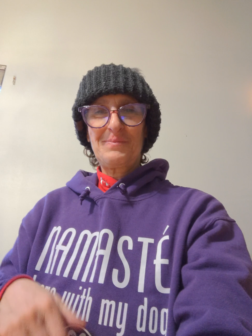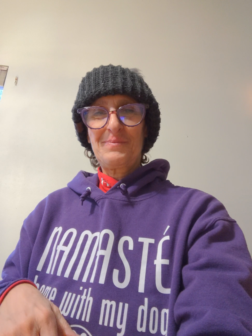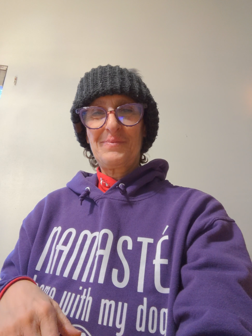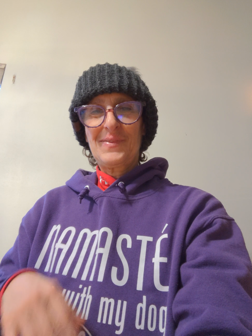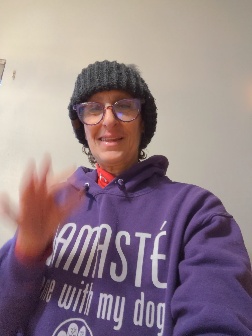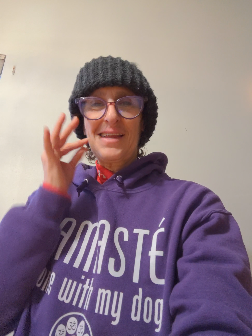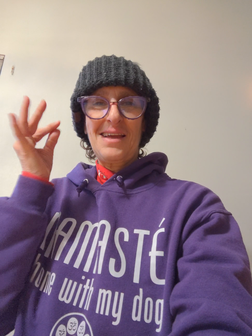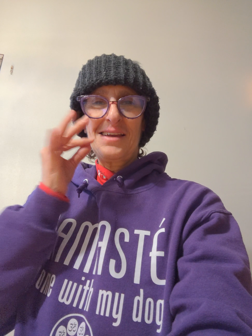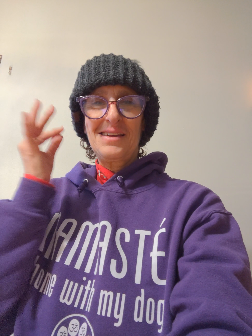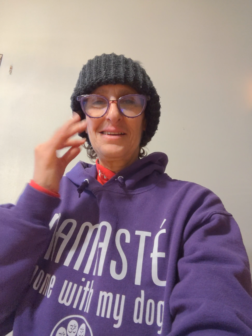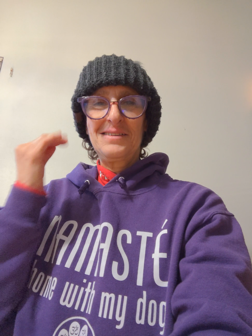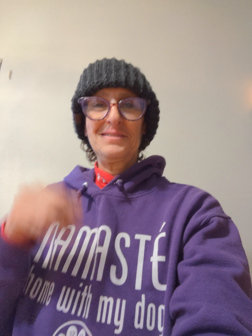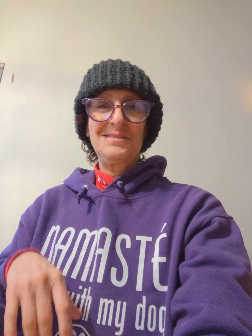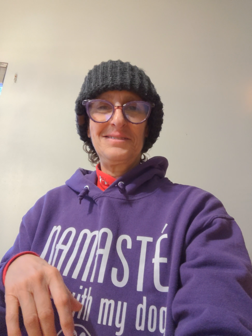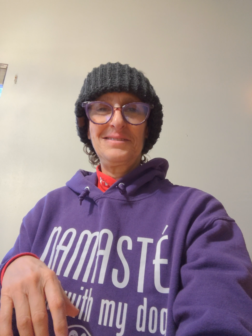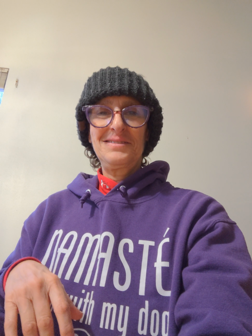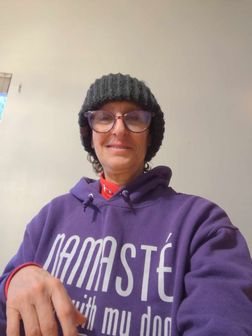cat